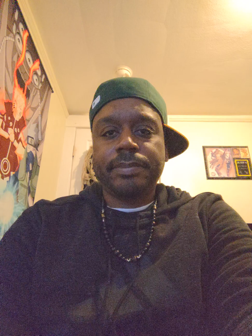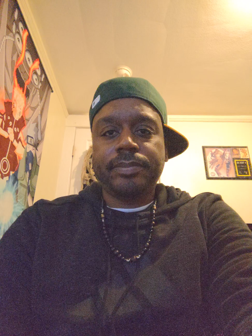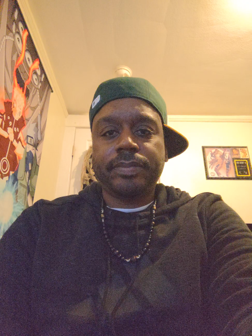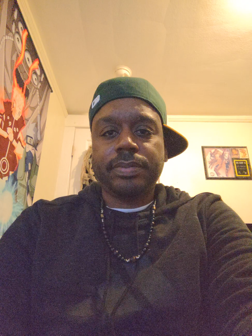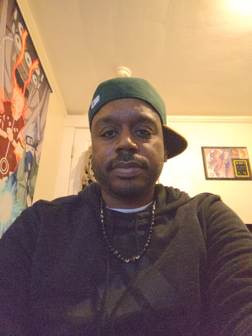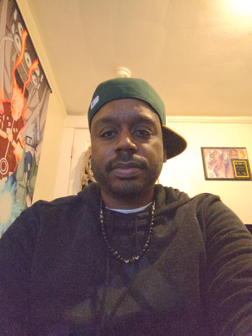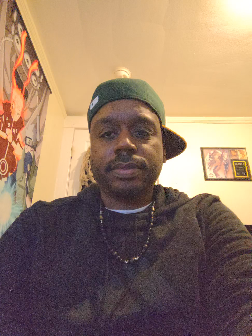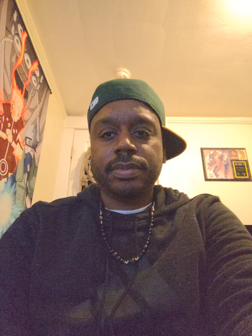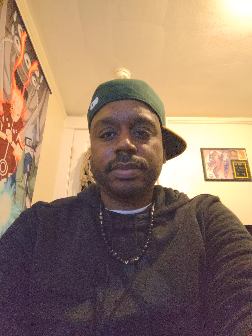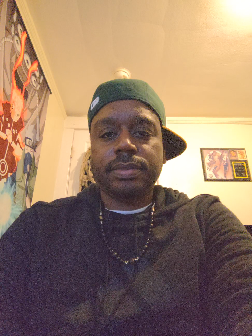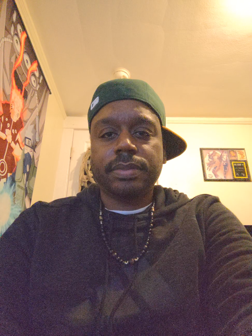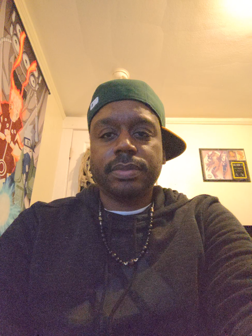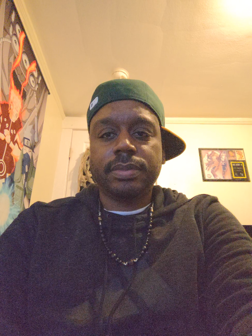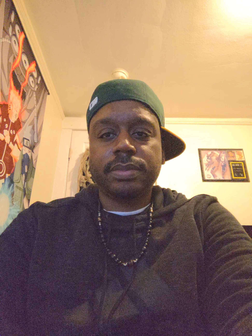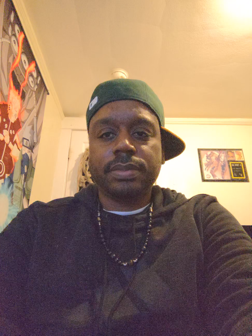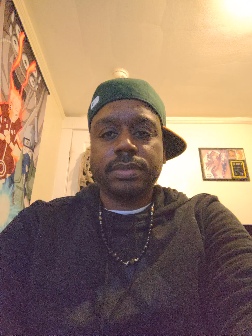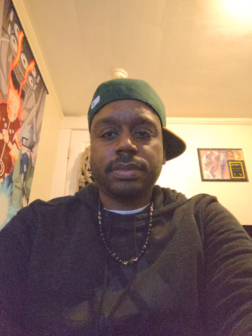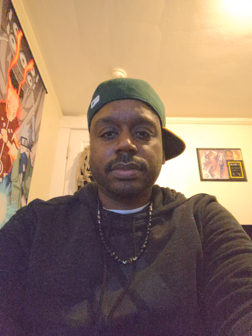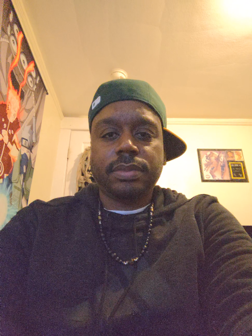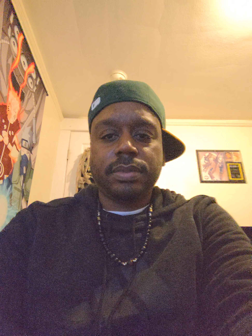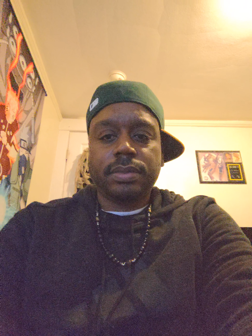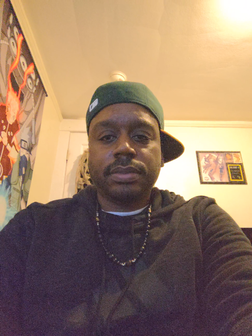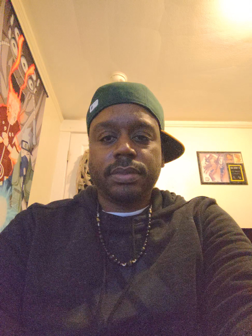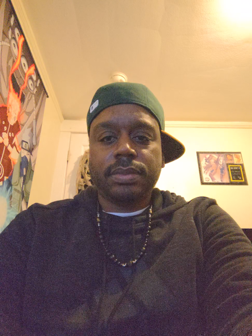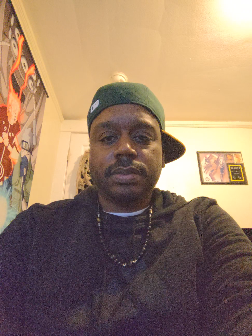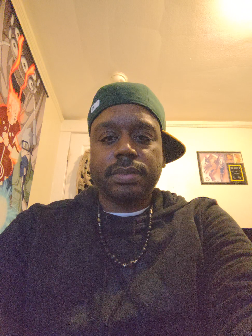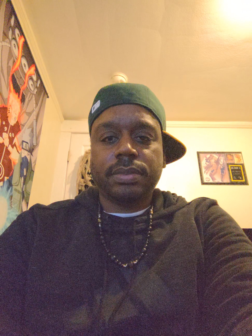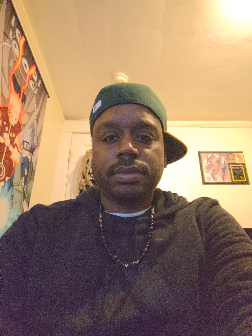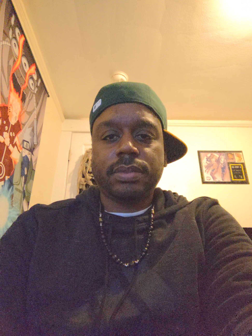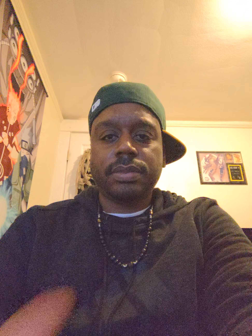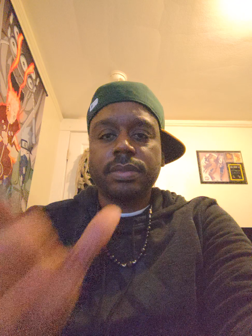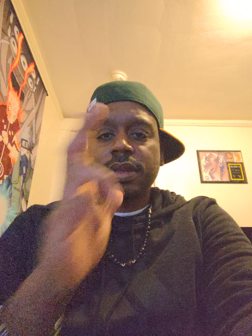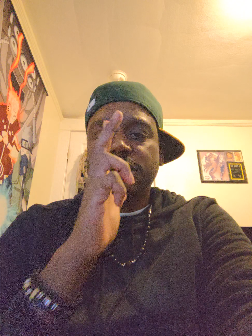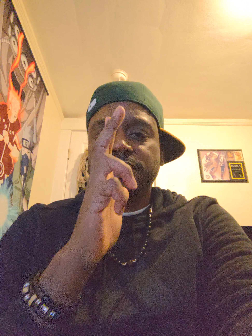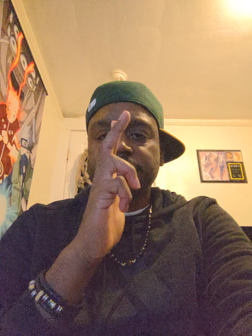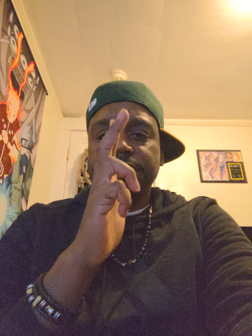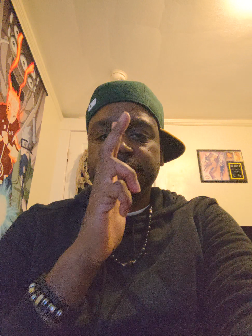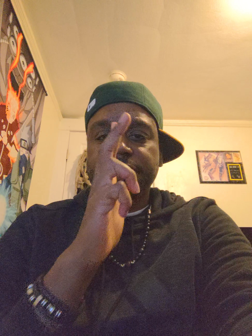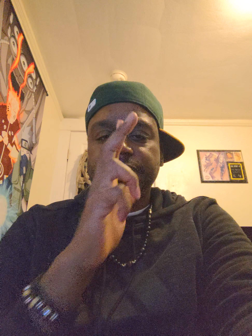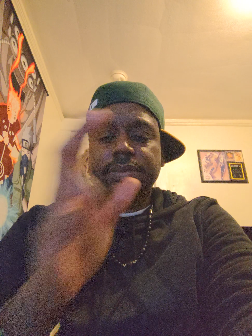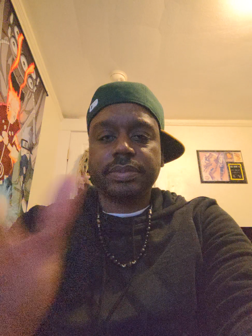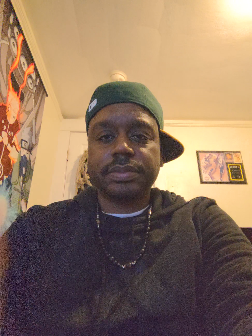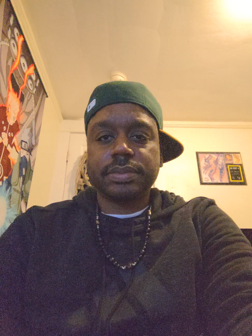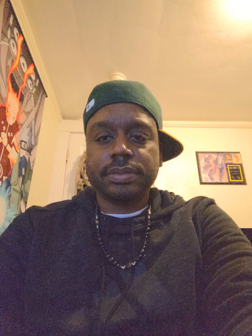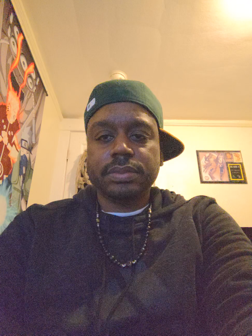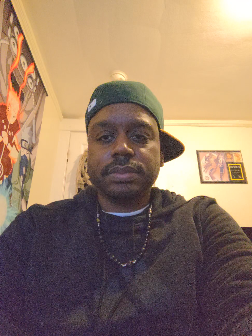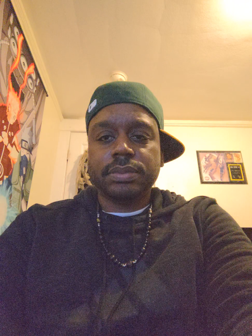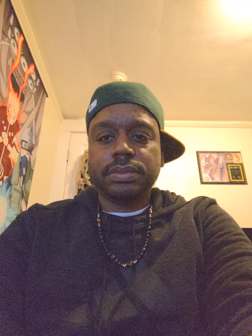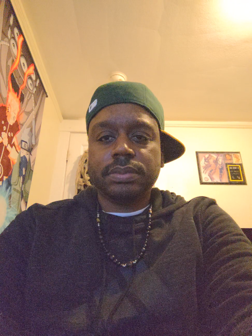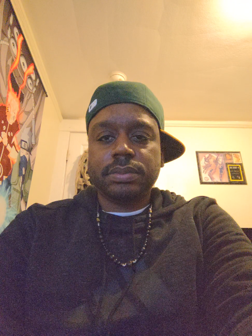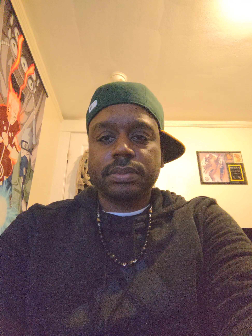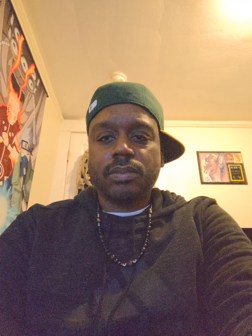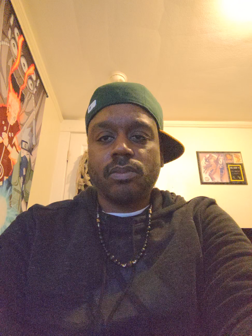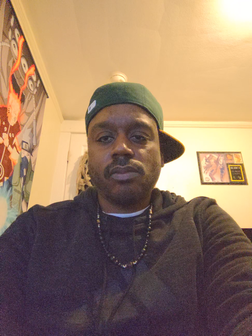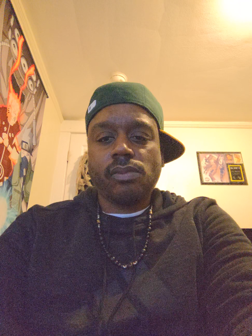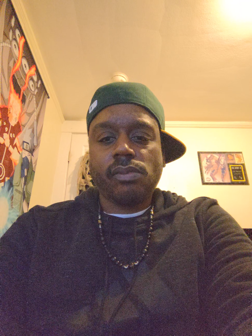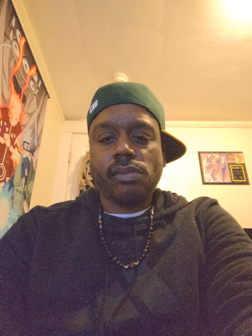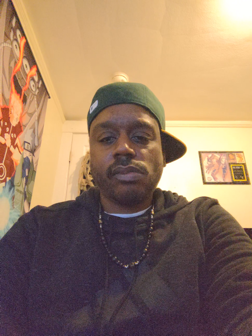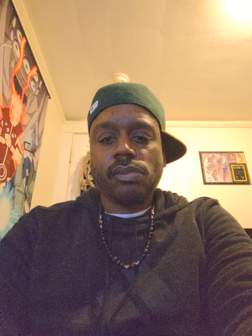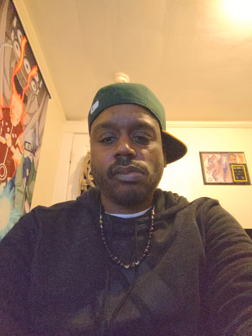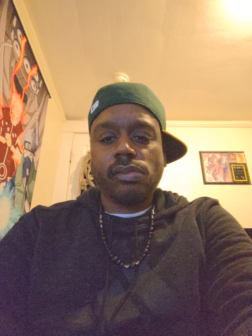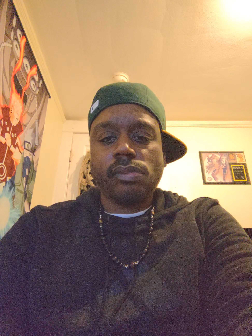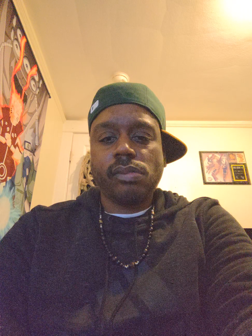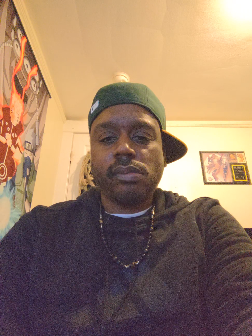hen